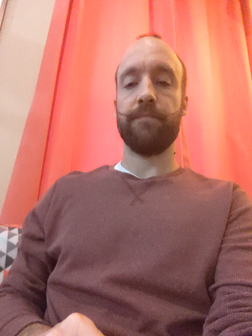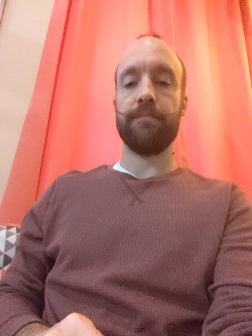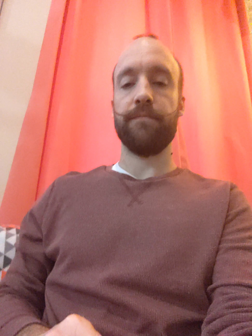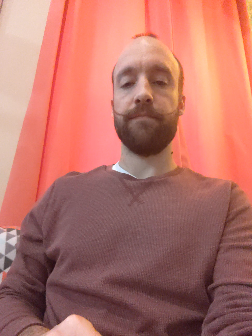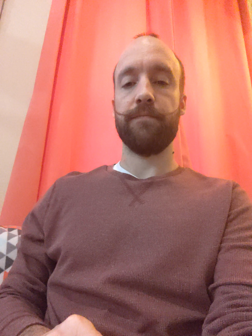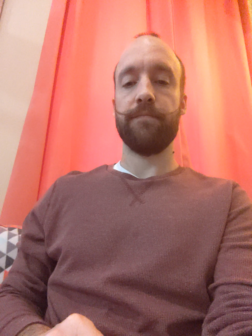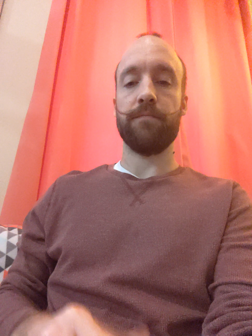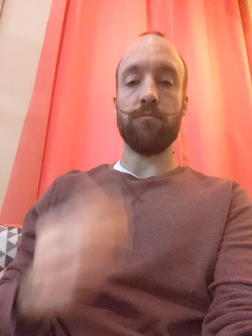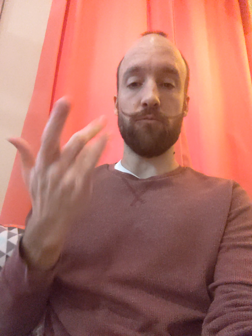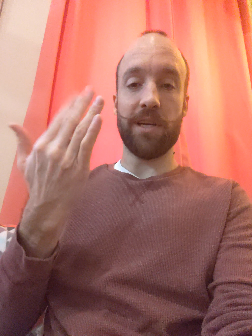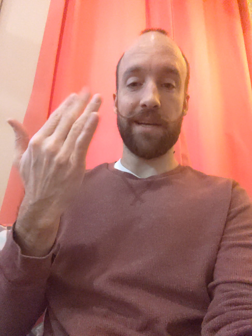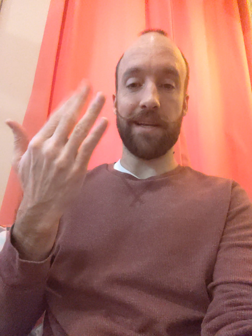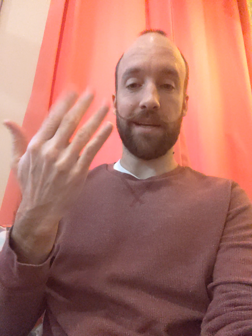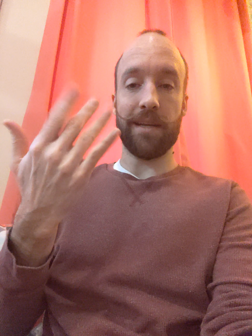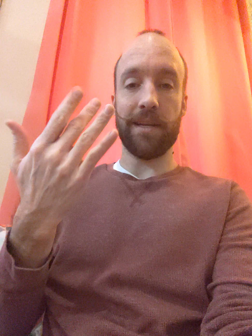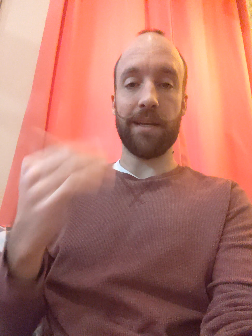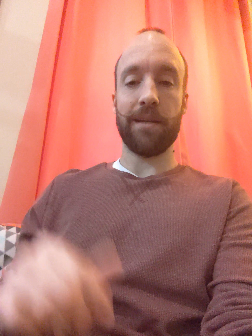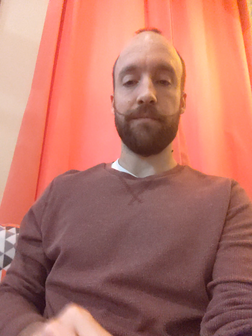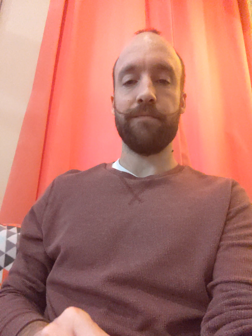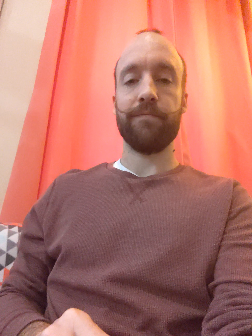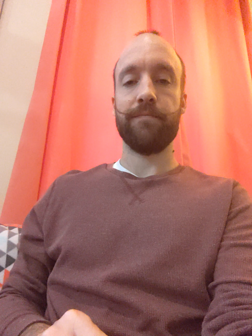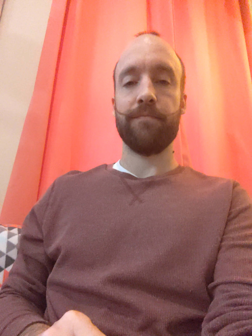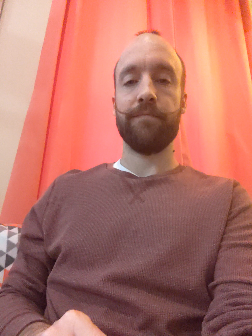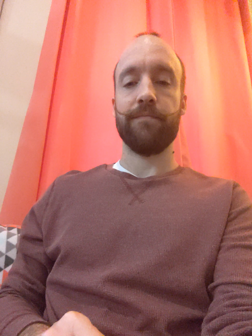wait